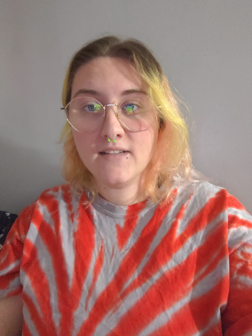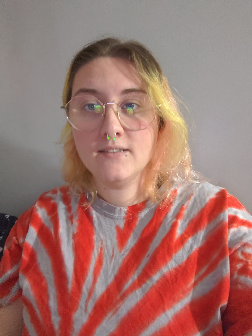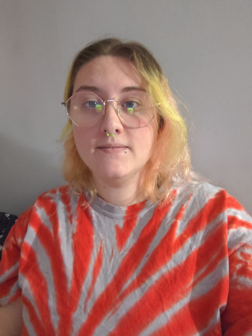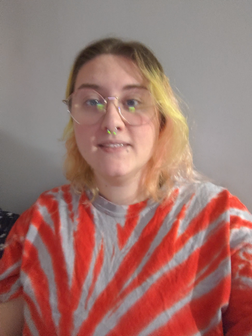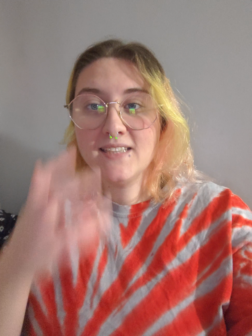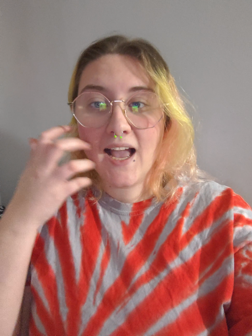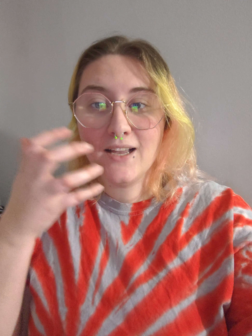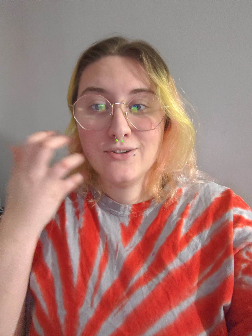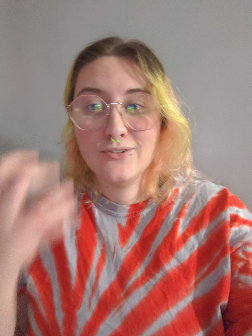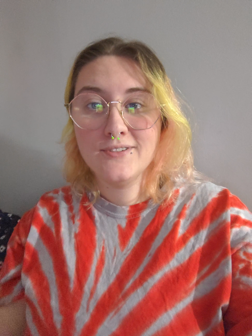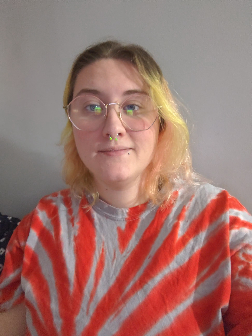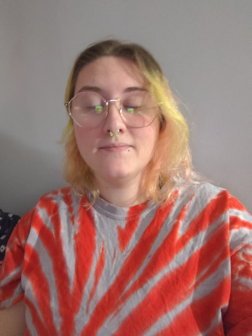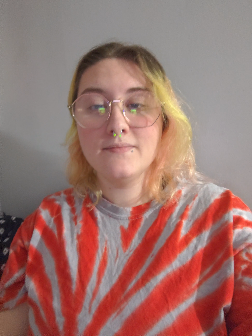tiger